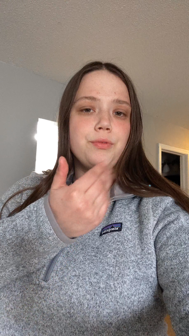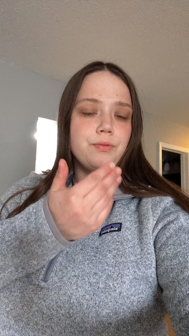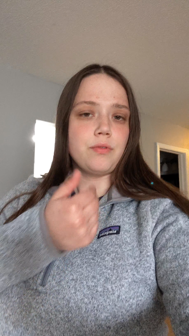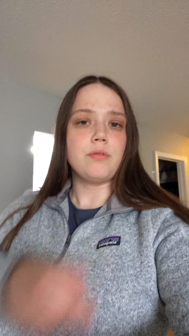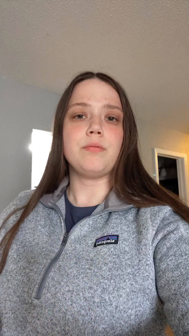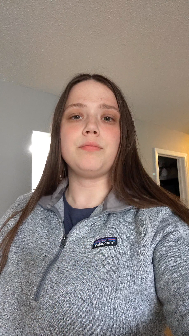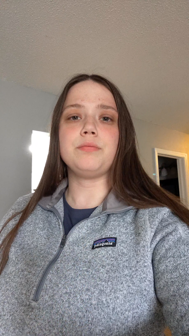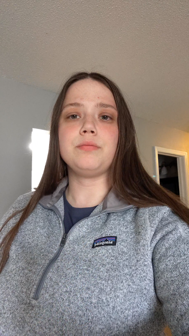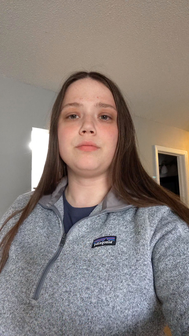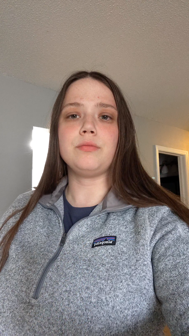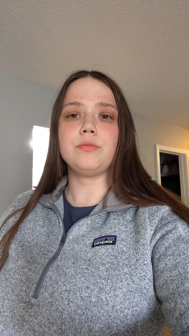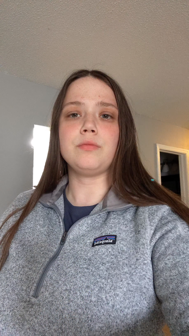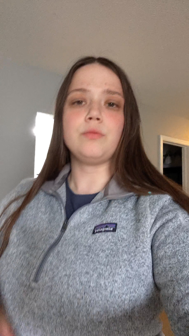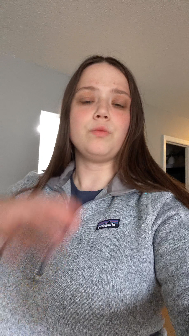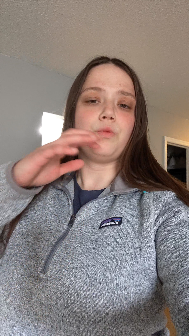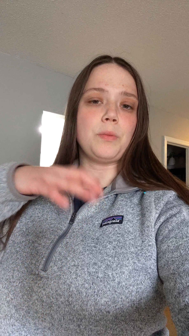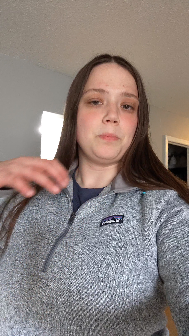grapes